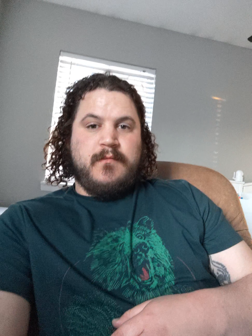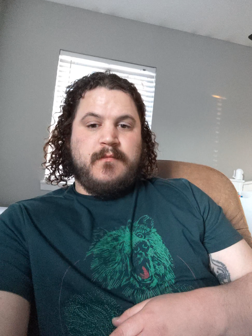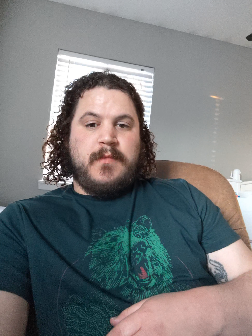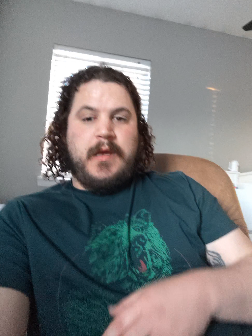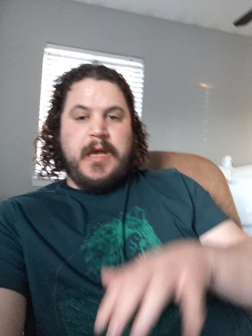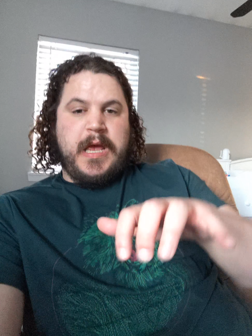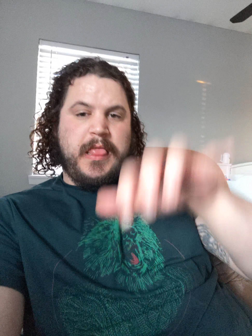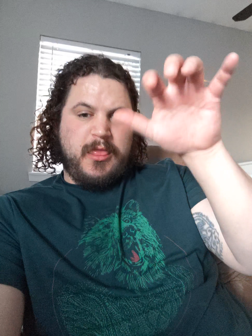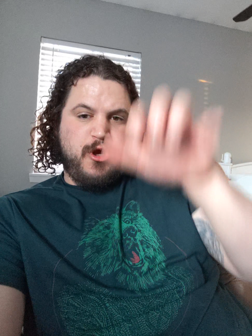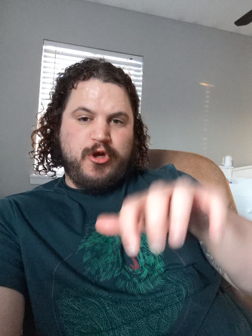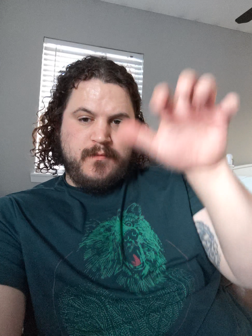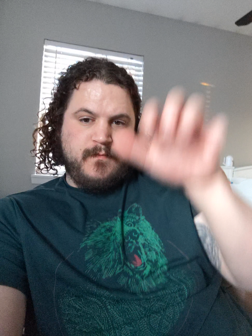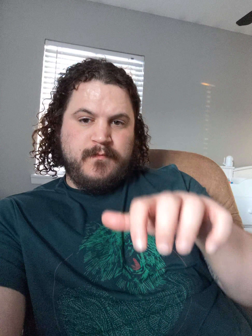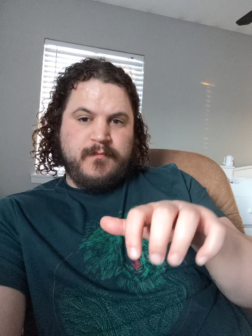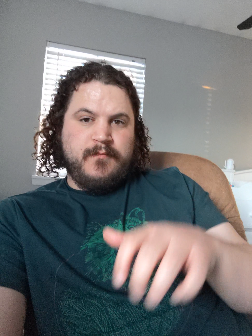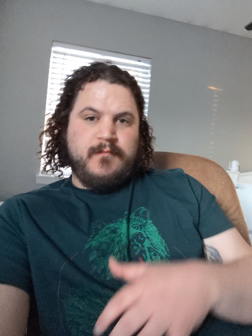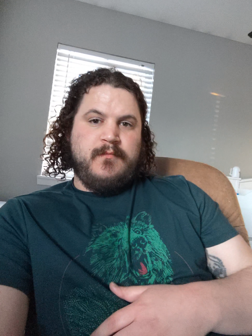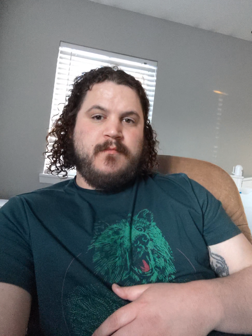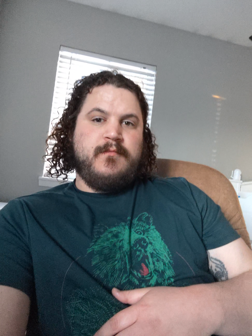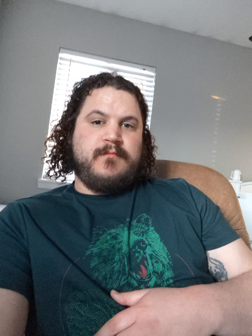alligator